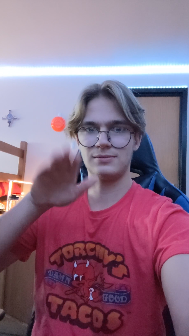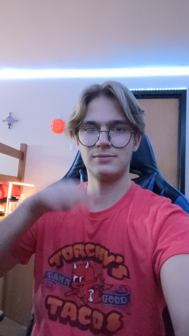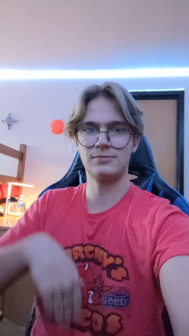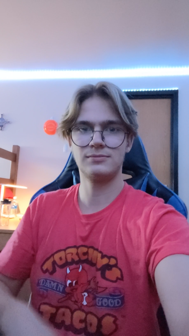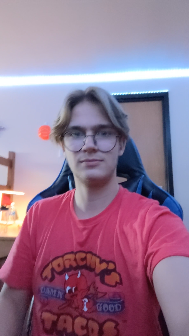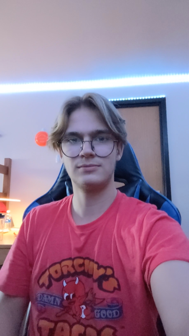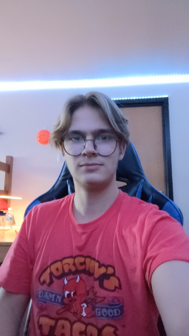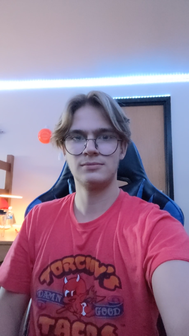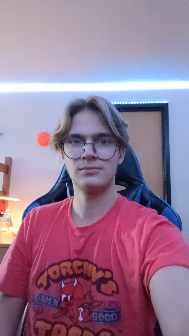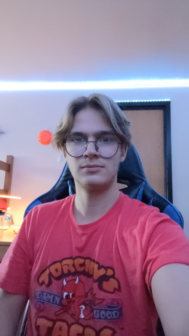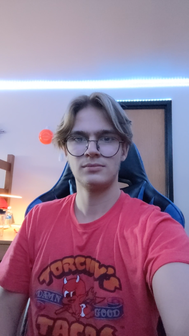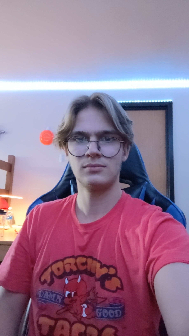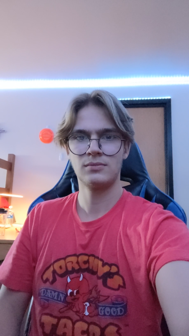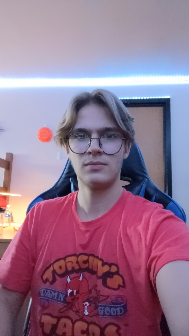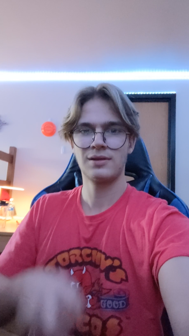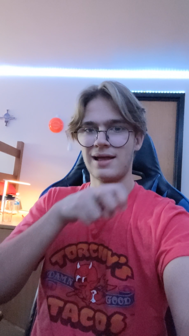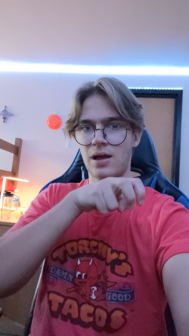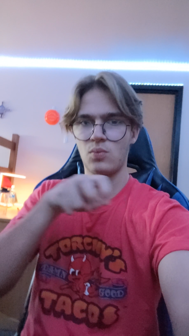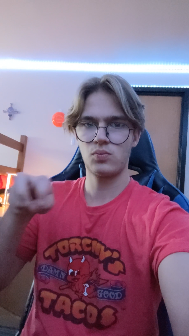couch